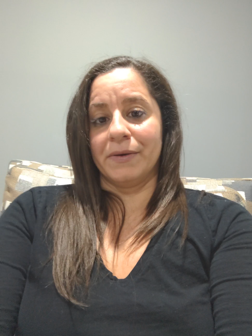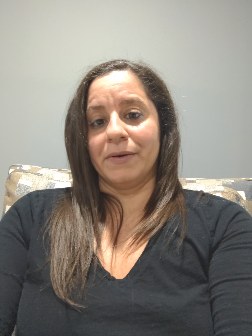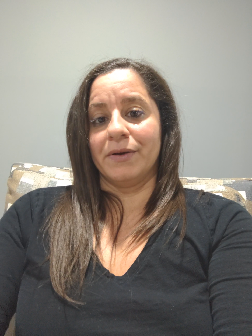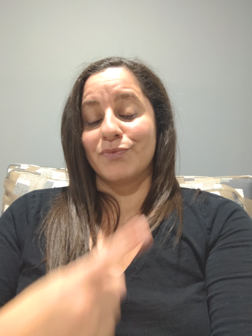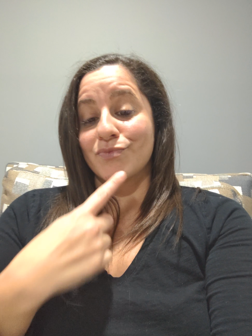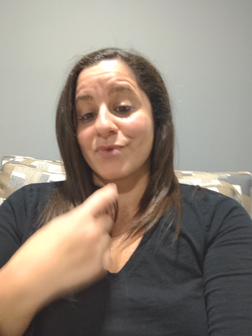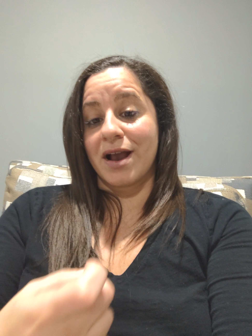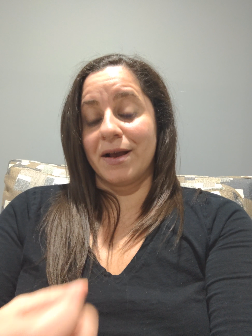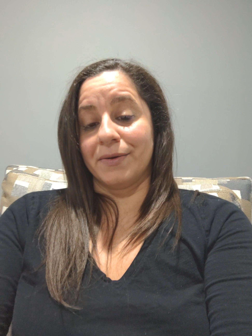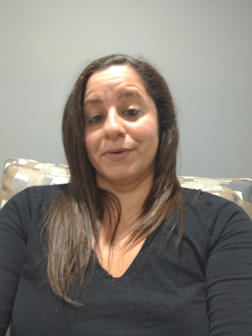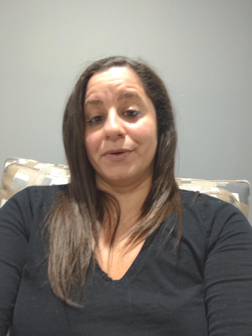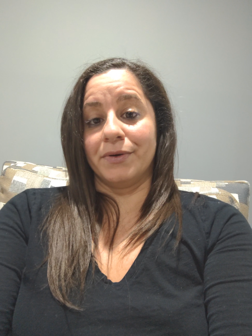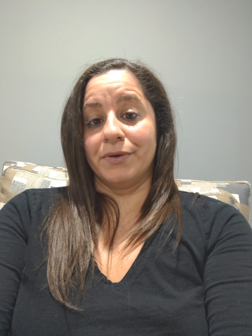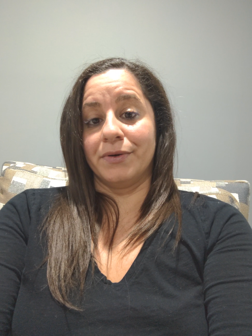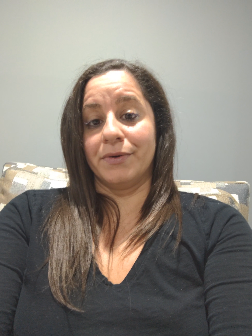red